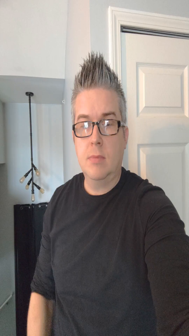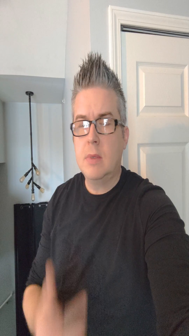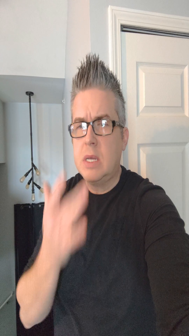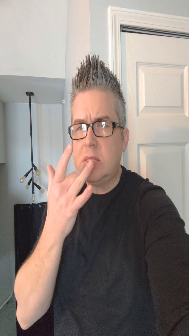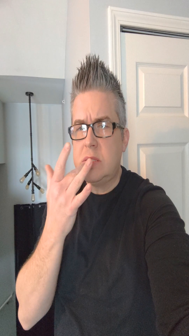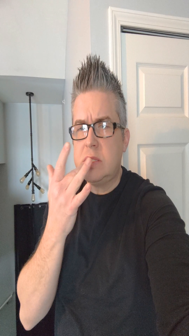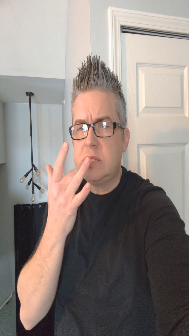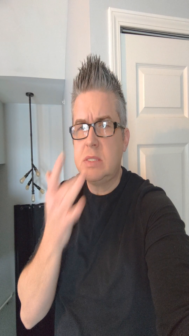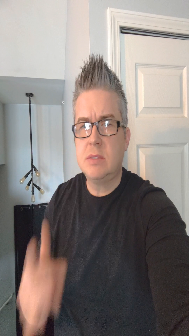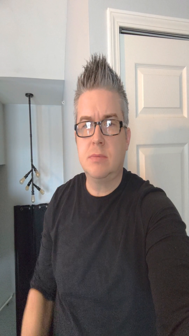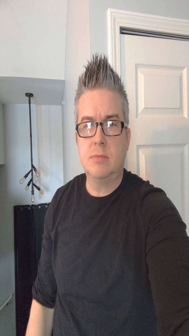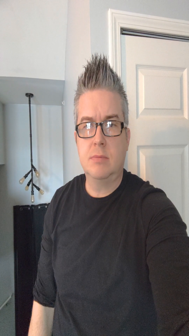taste